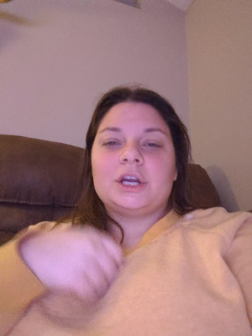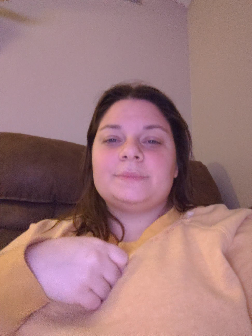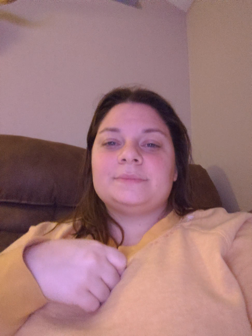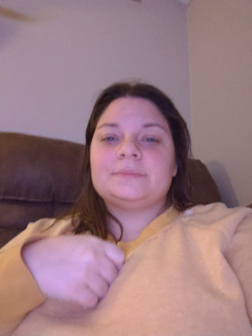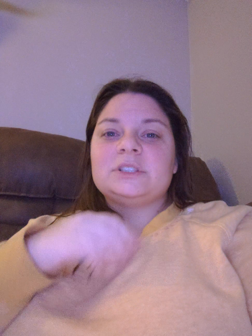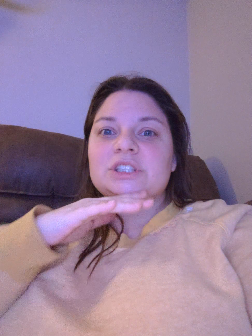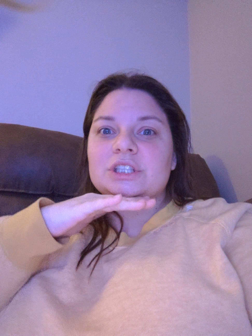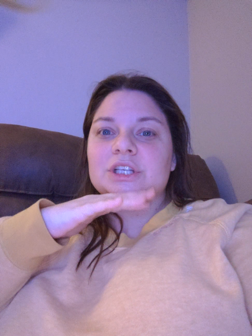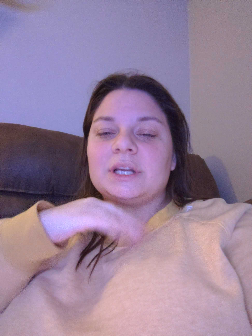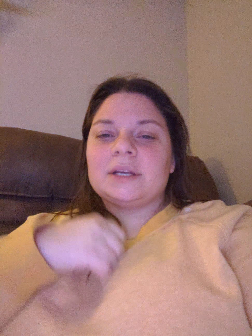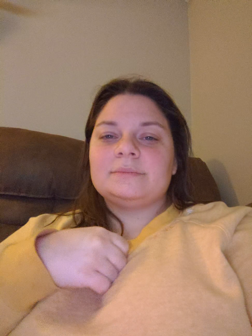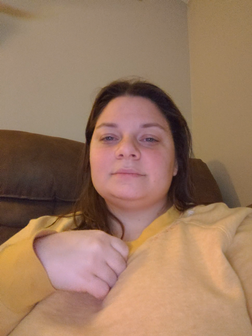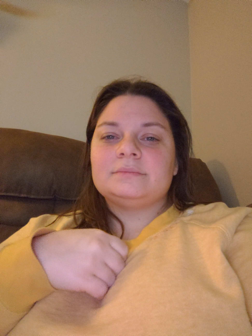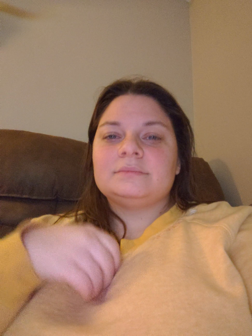dirty